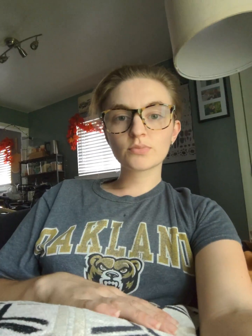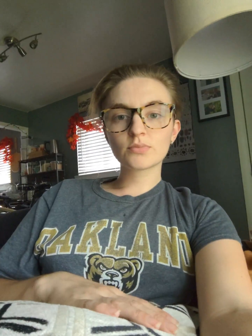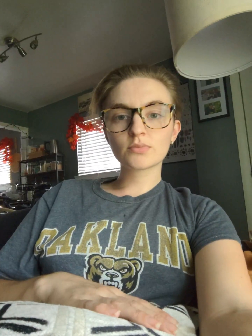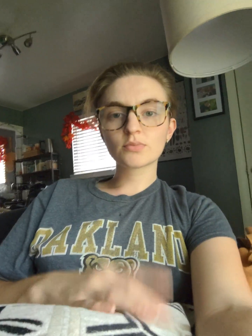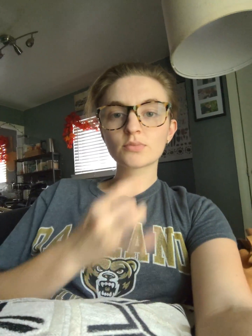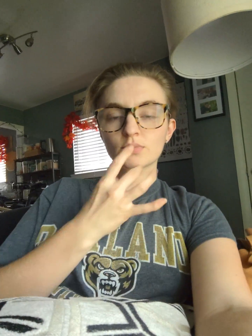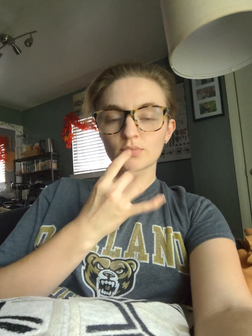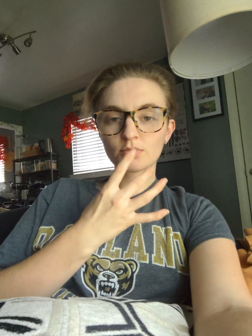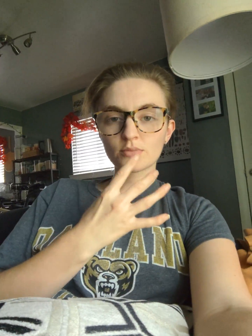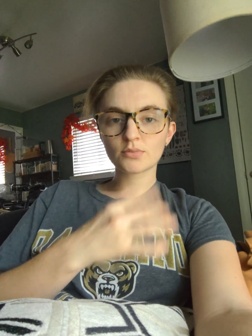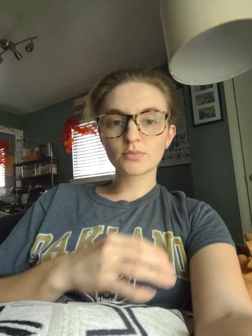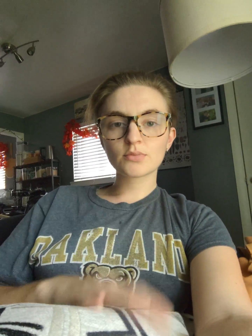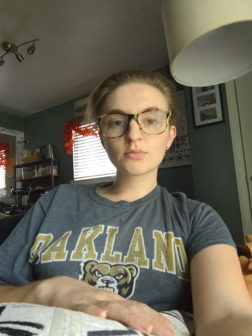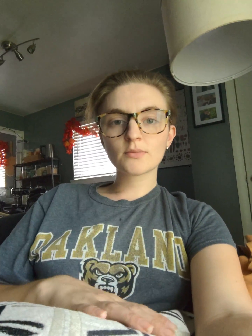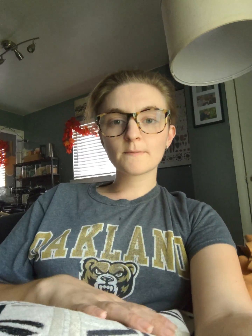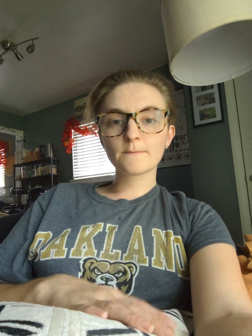light bulb